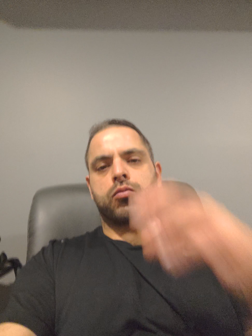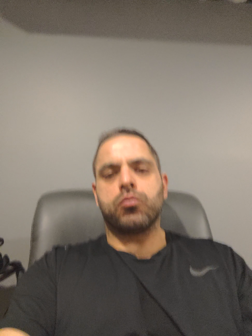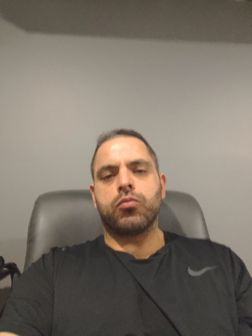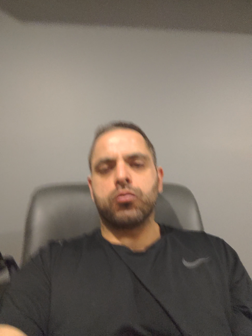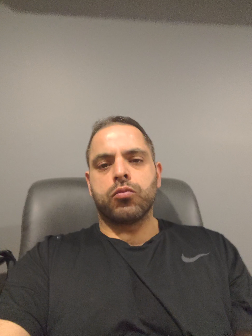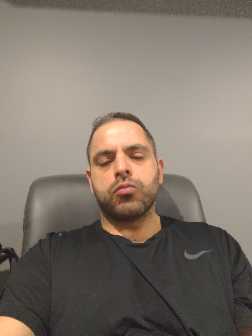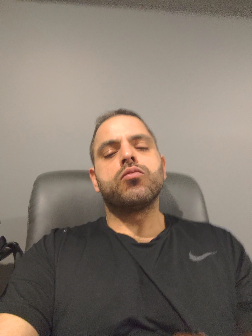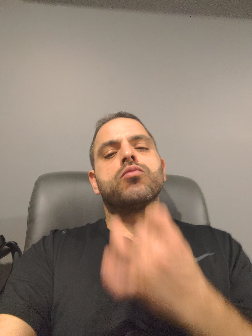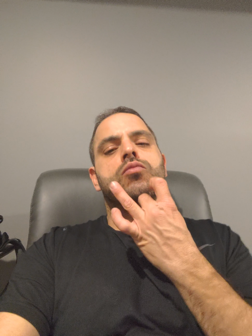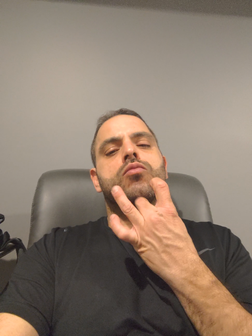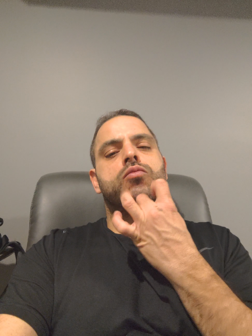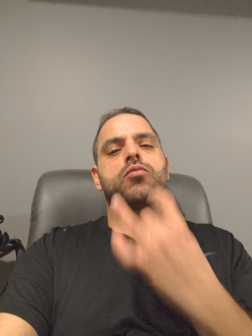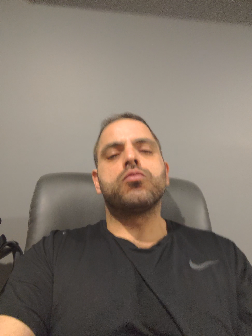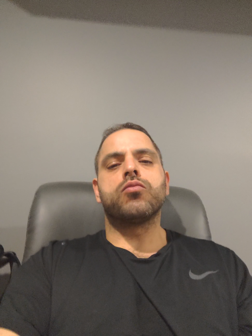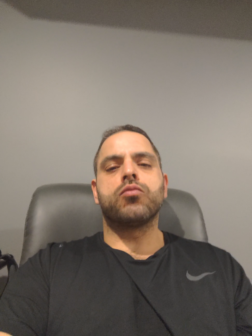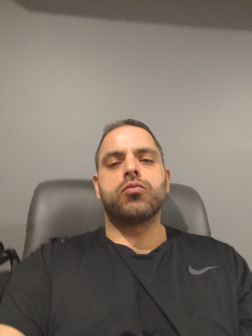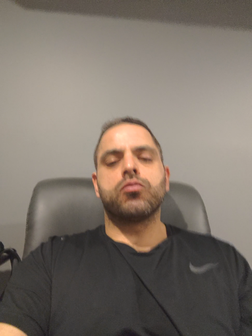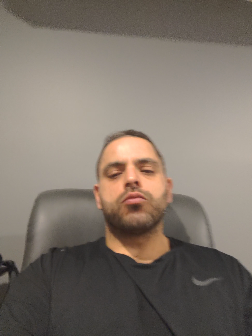lamp